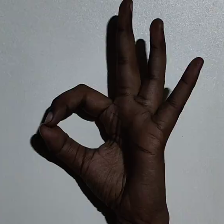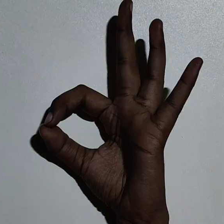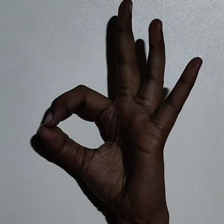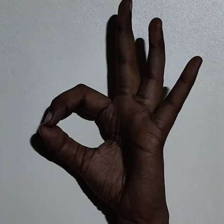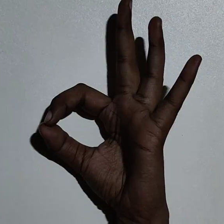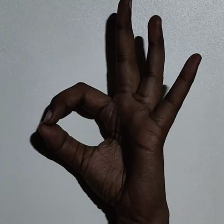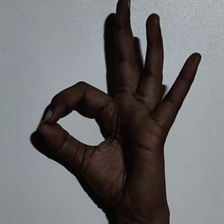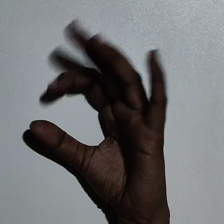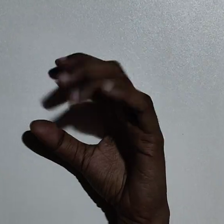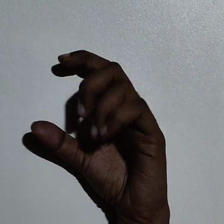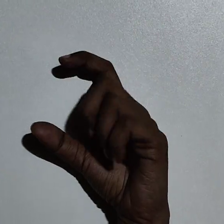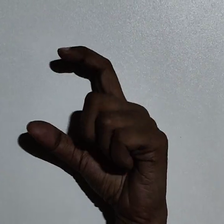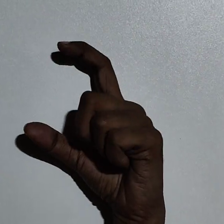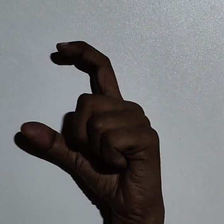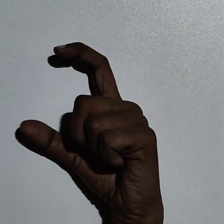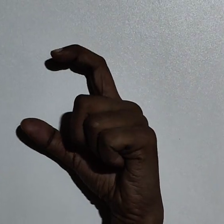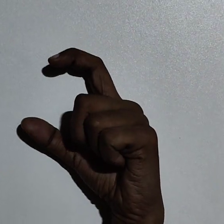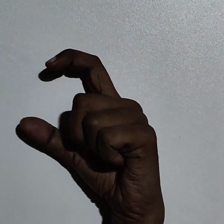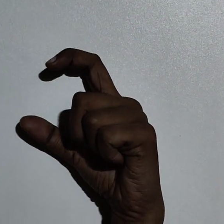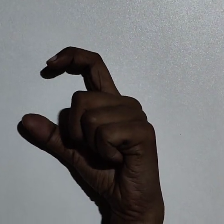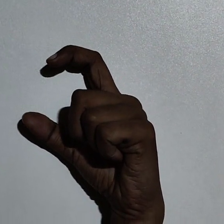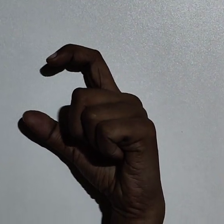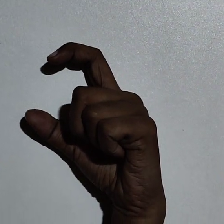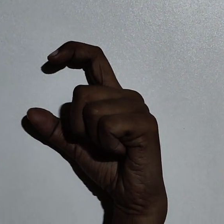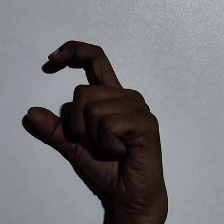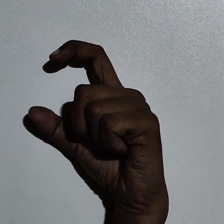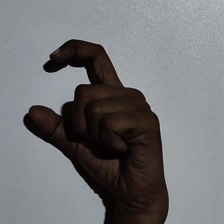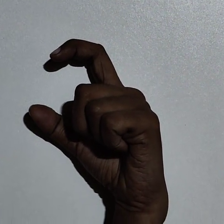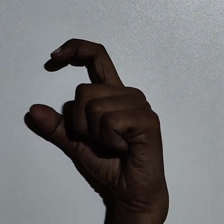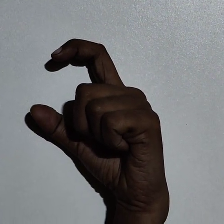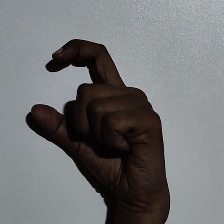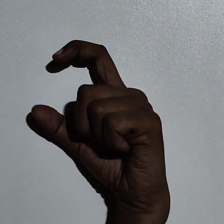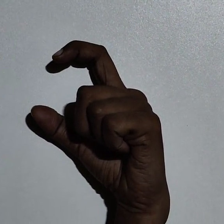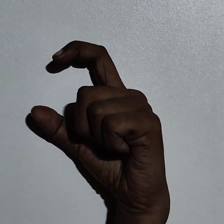ഓ